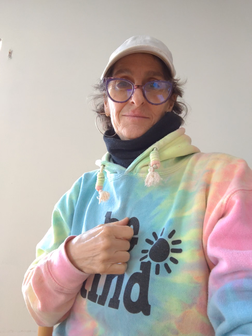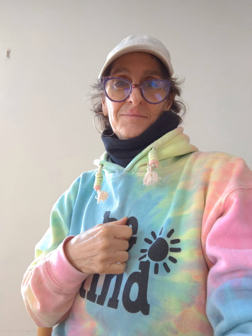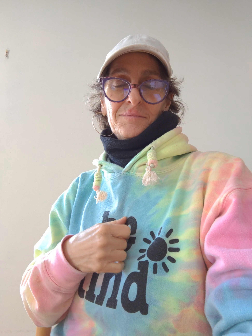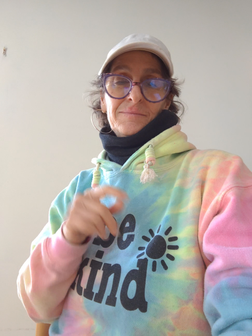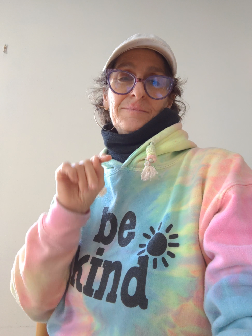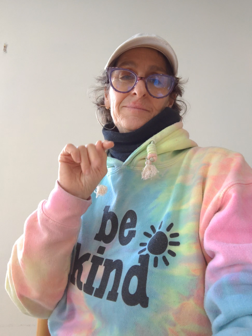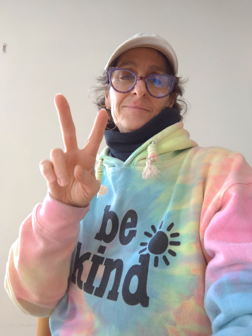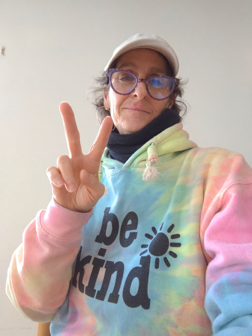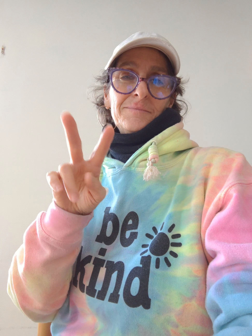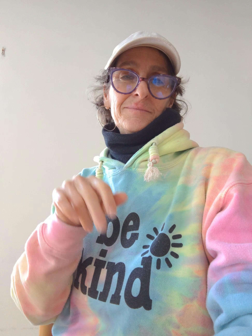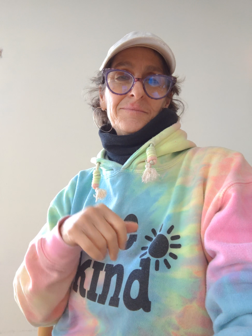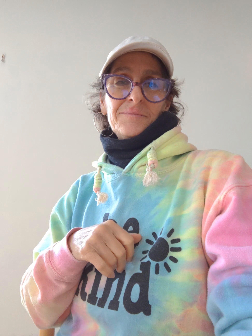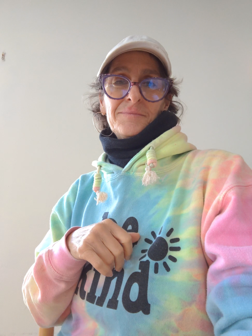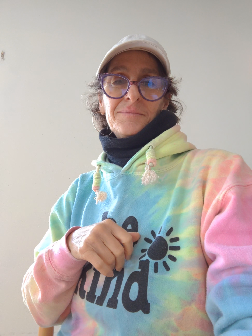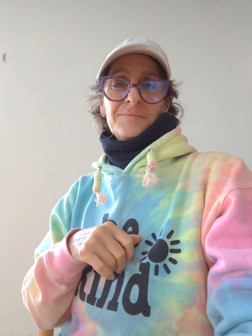TV